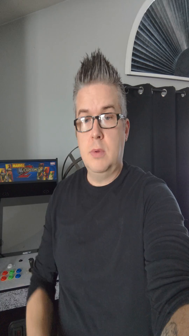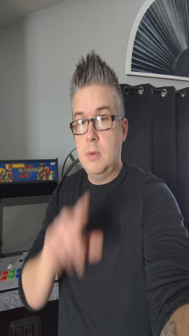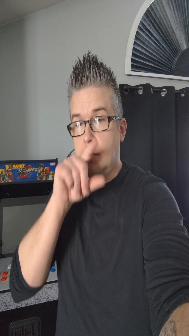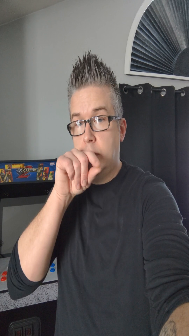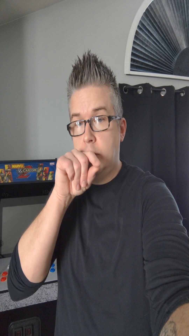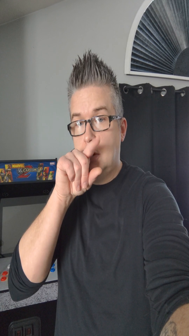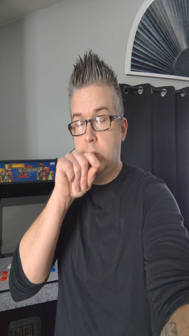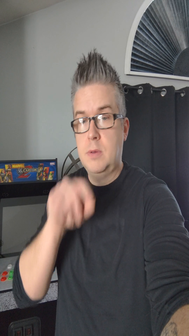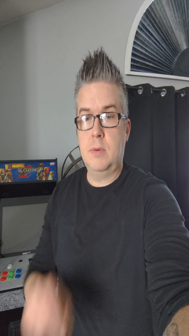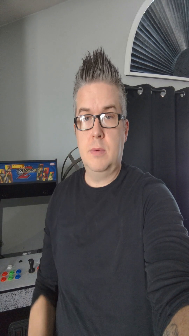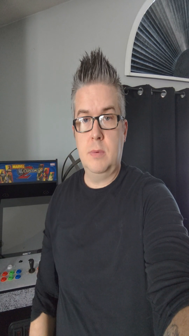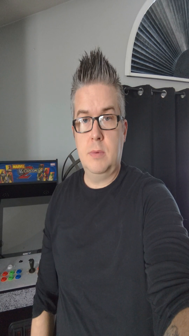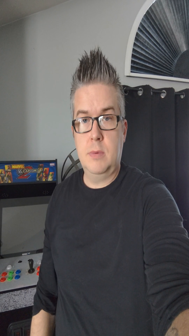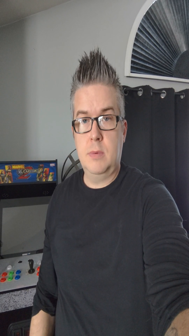bird